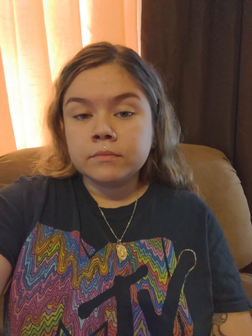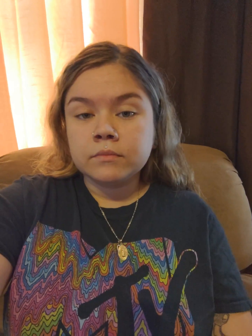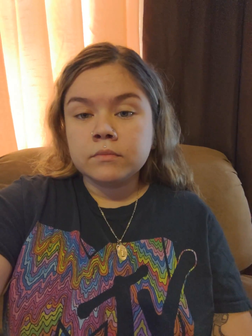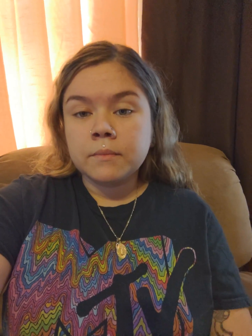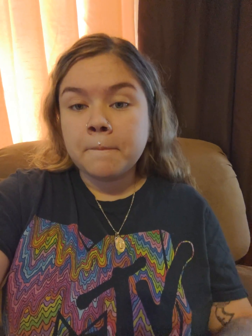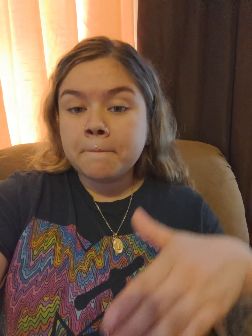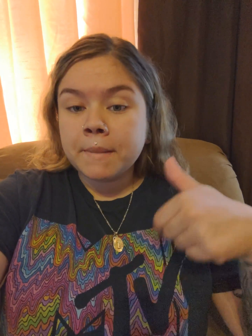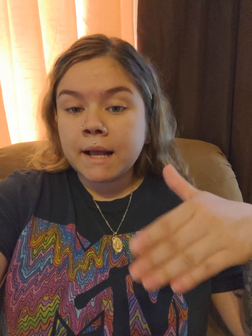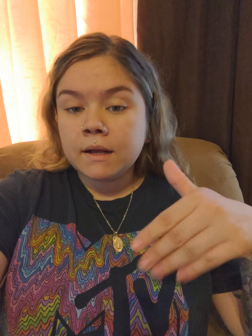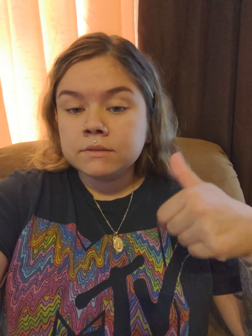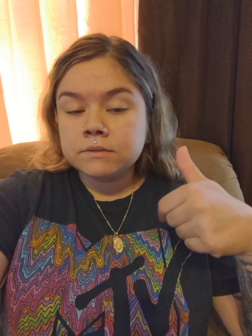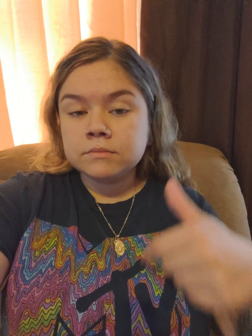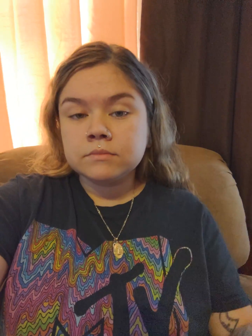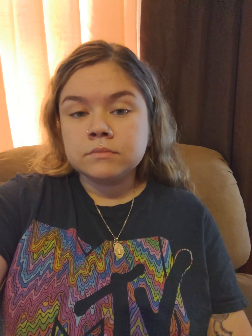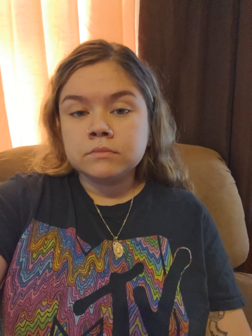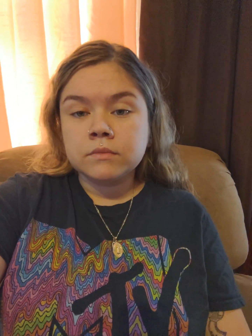pants